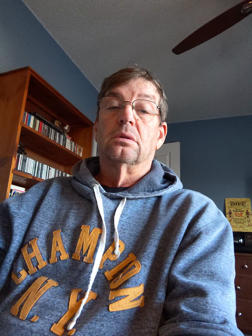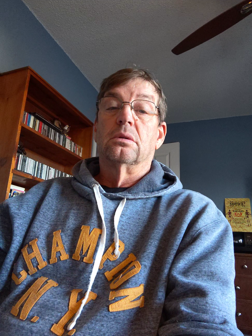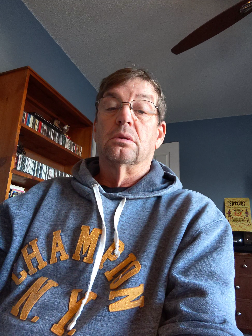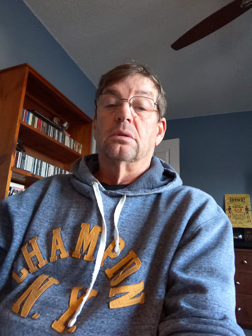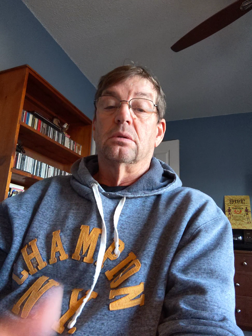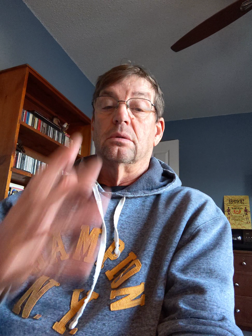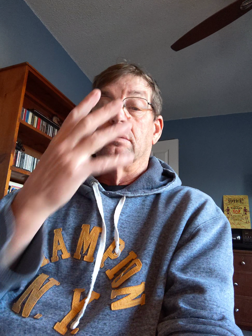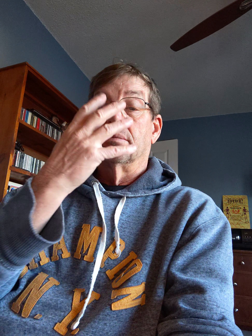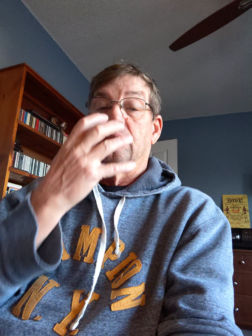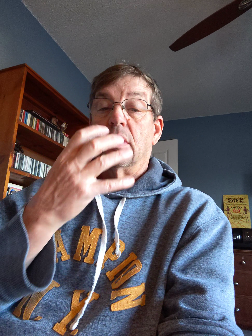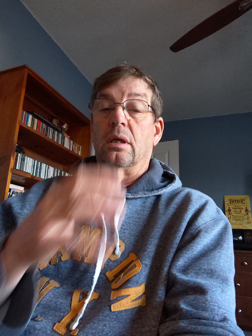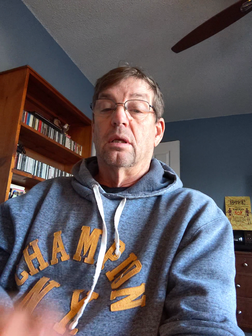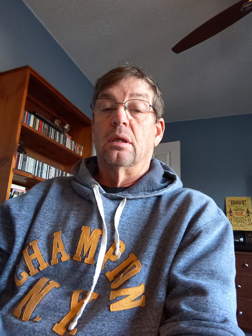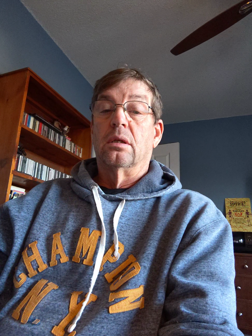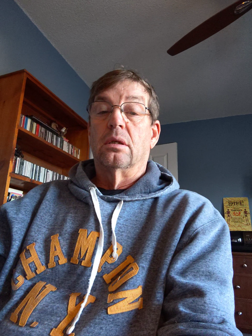mad